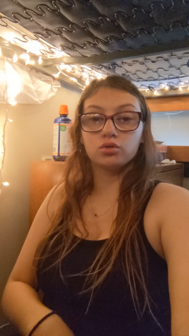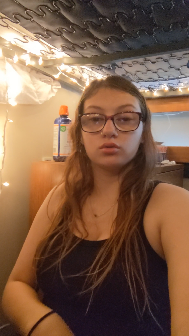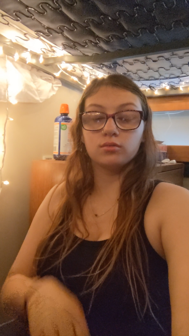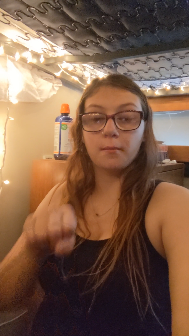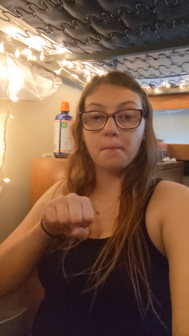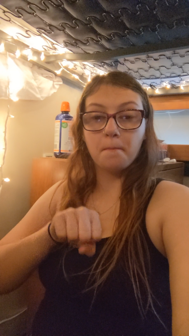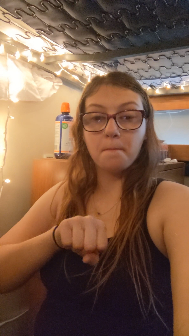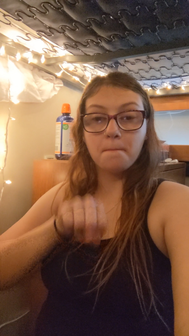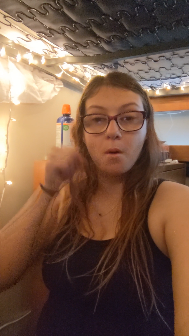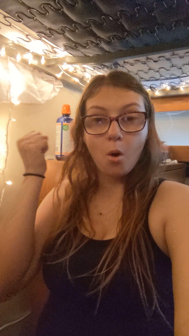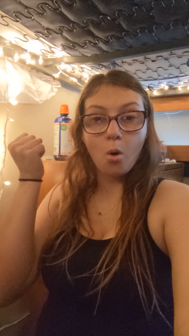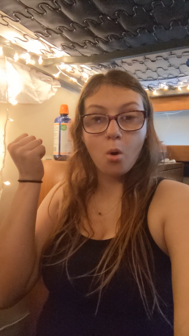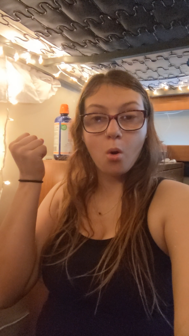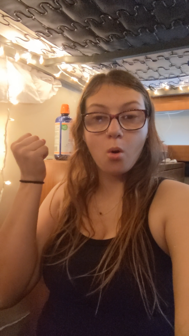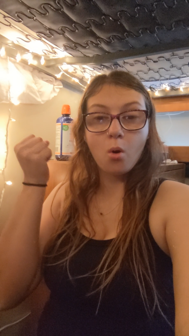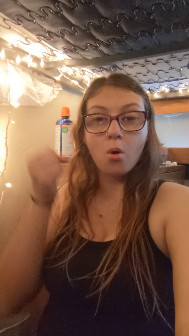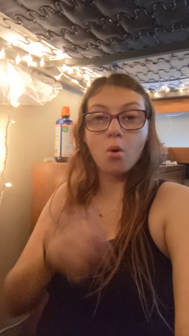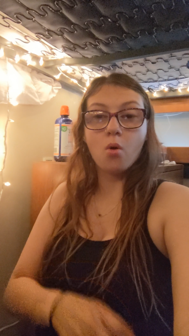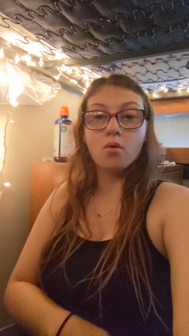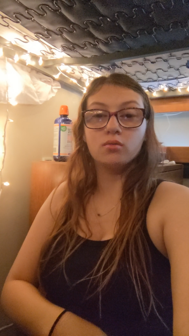broken